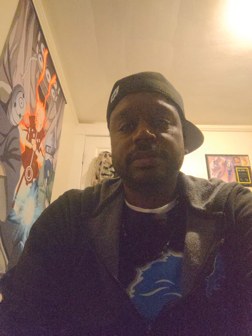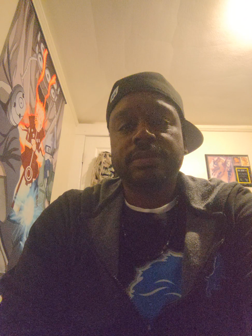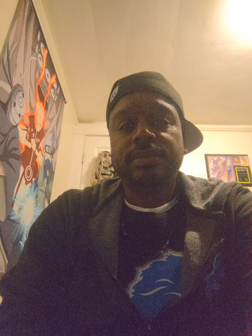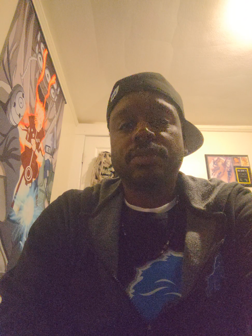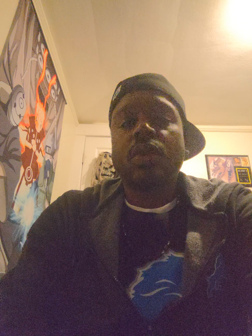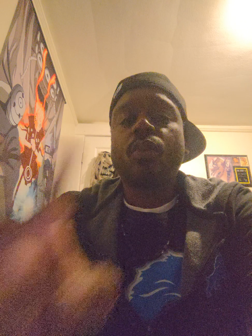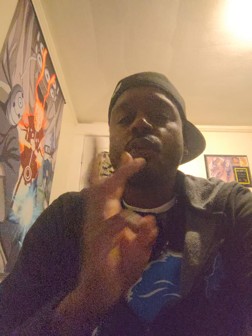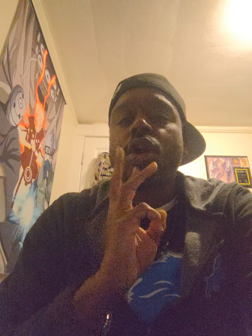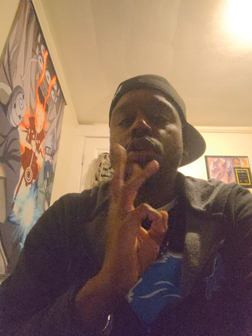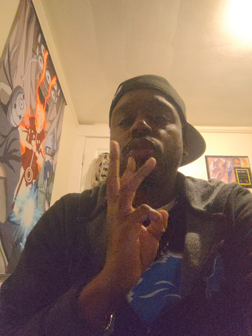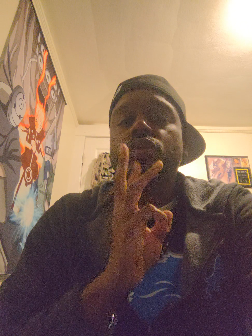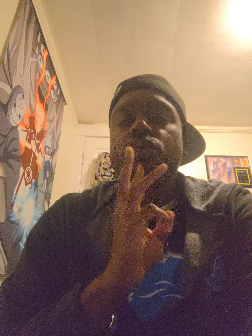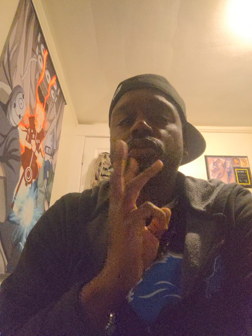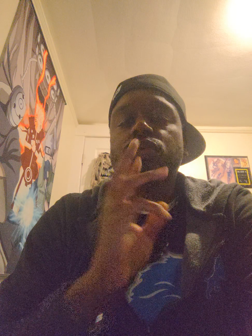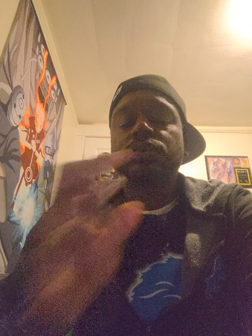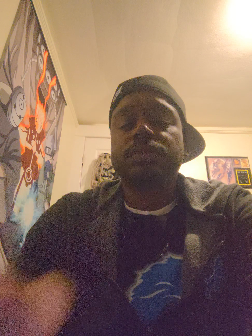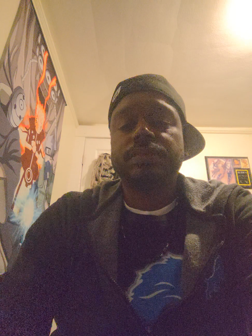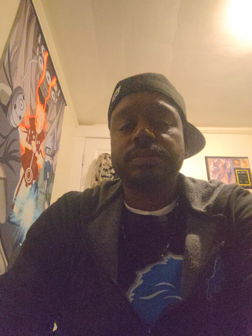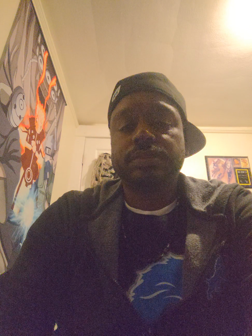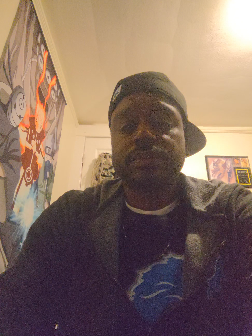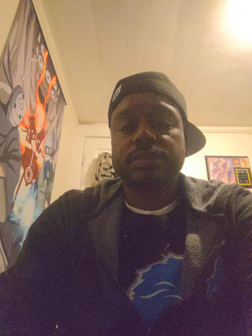water